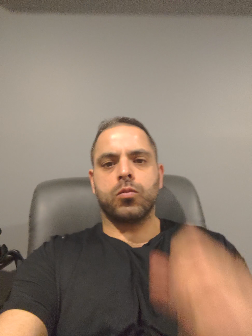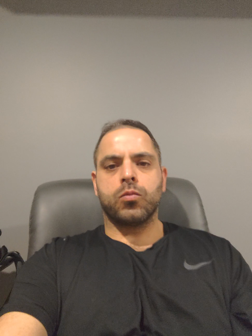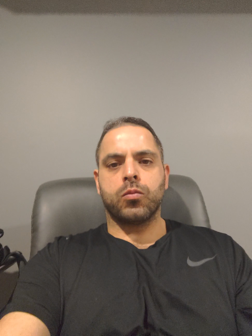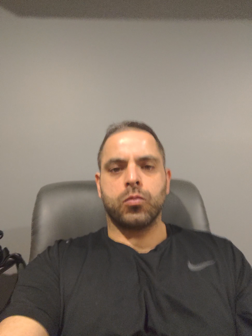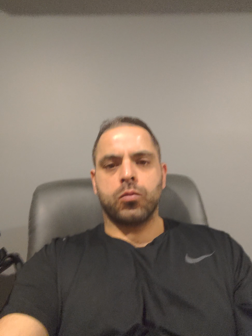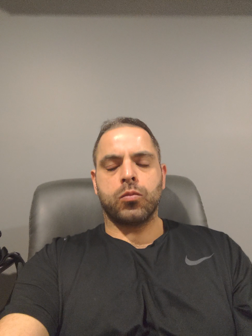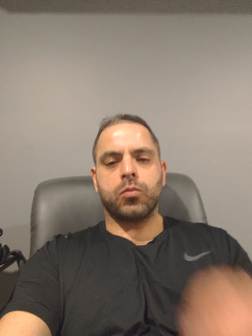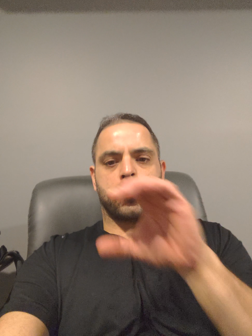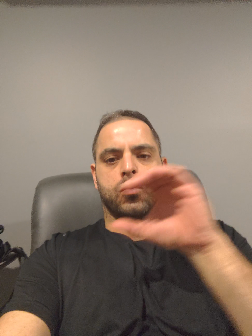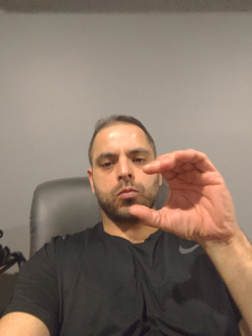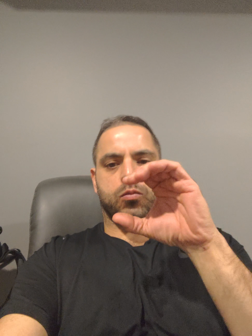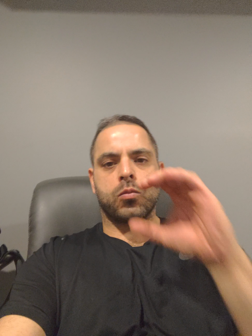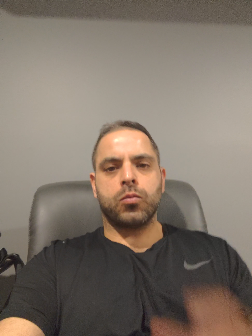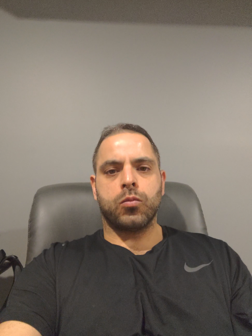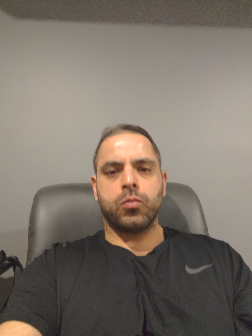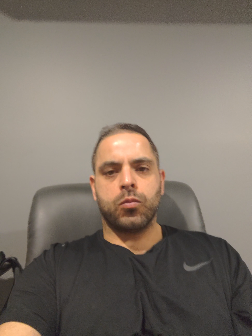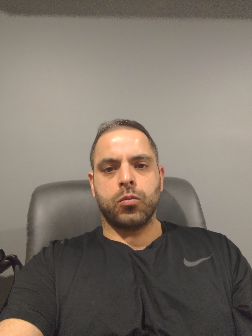chocolate